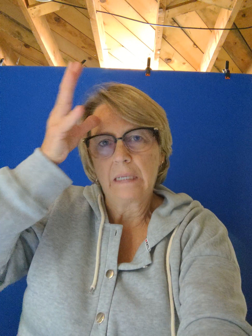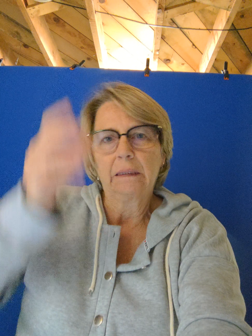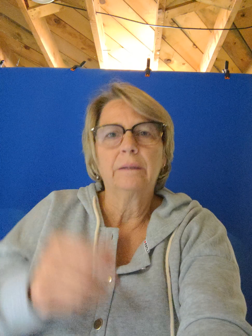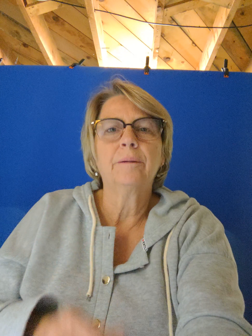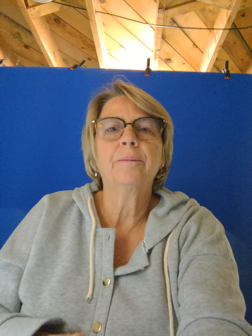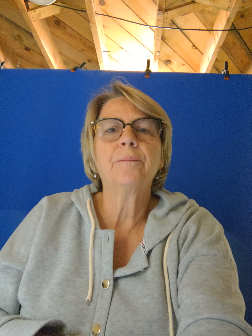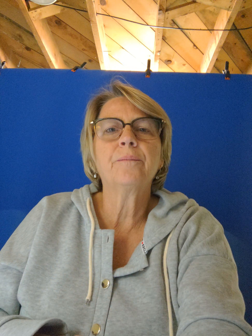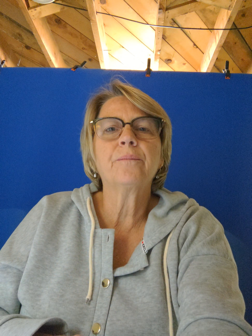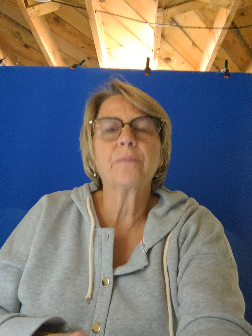dad